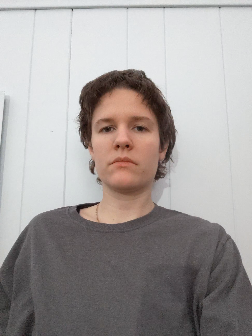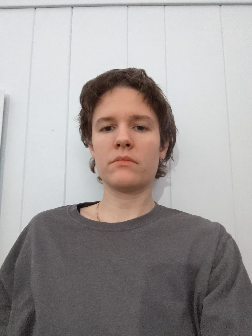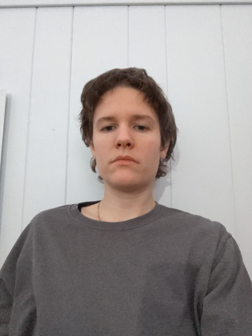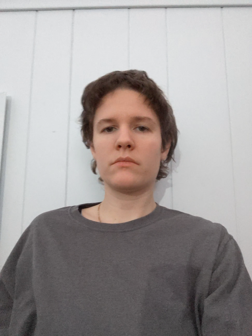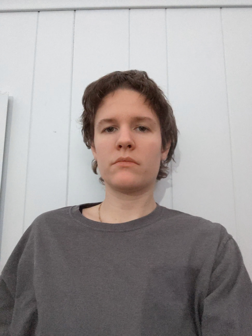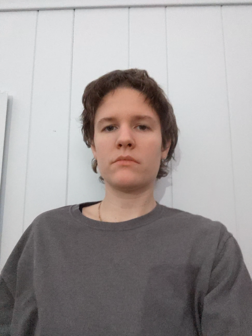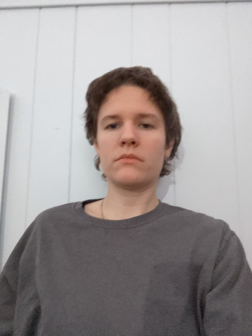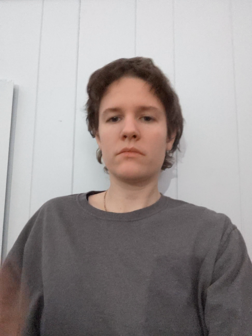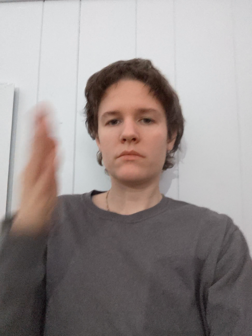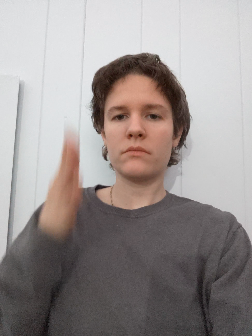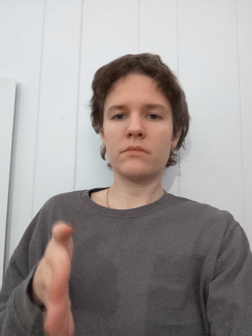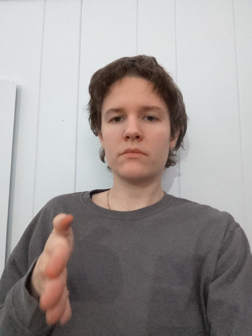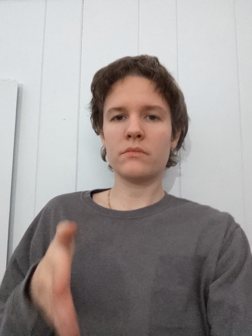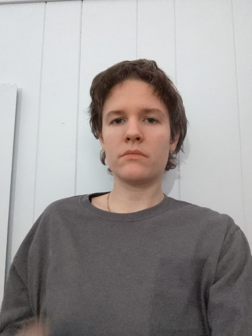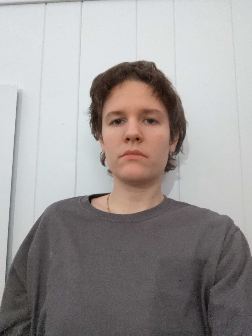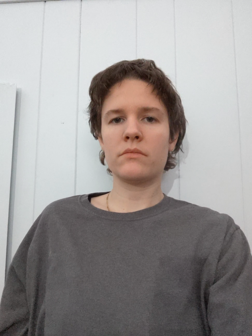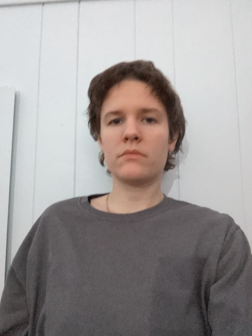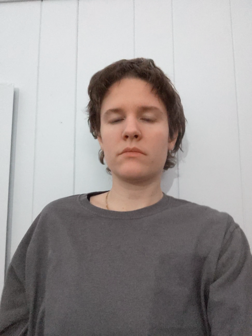person